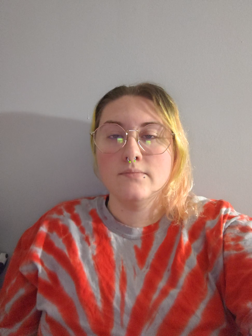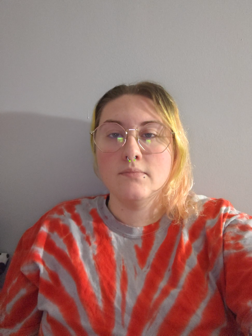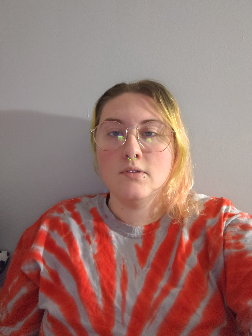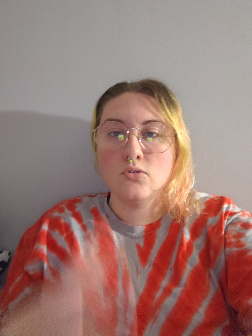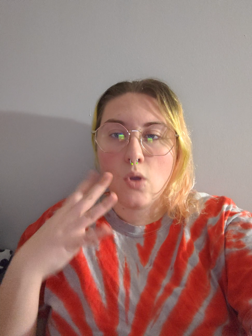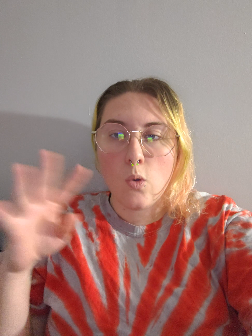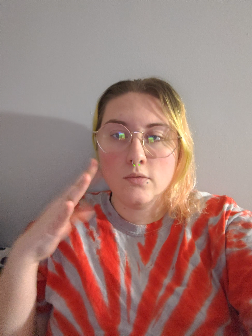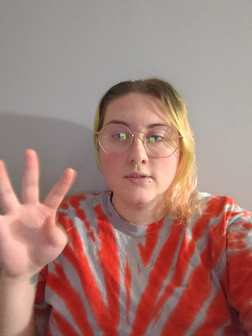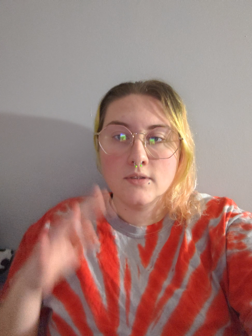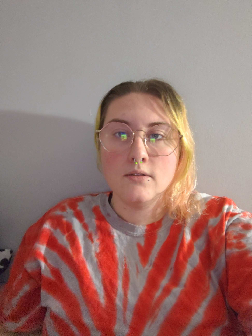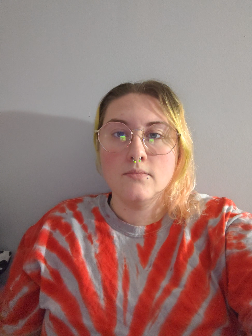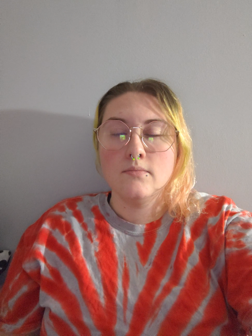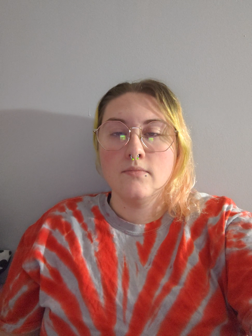noisy